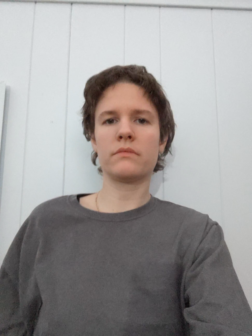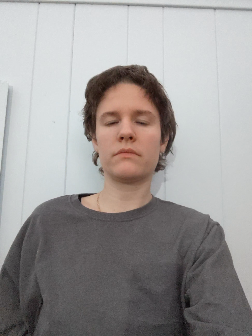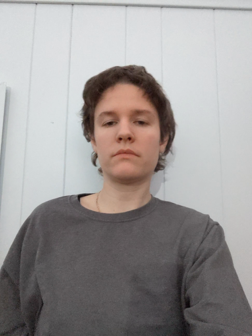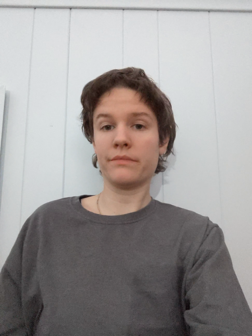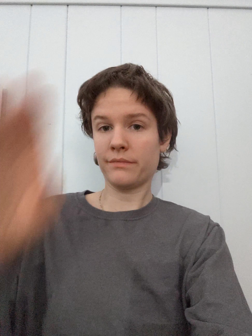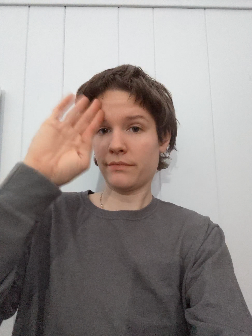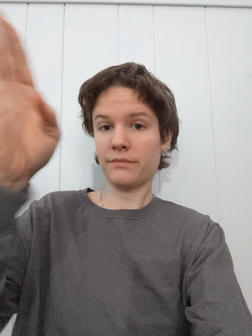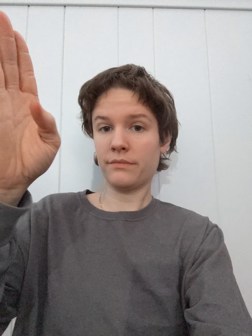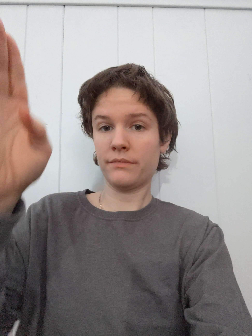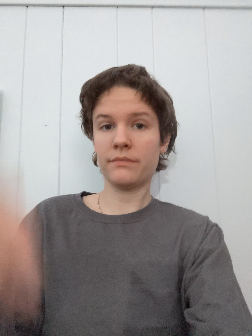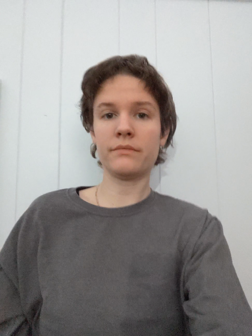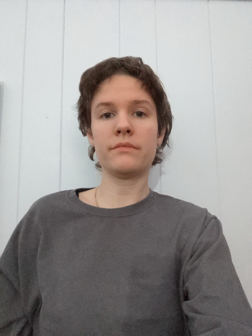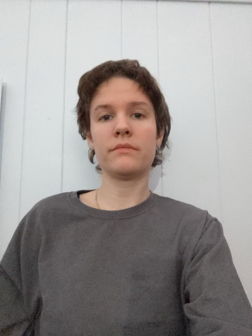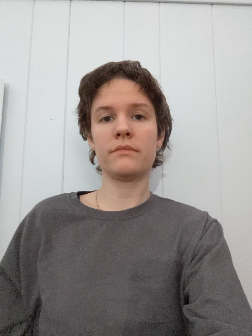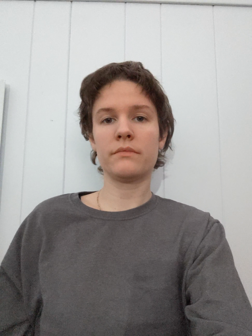hello